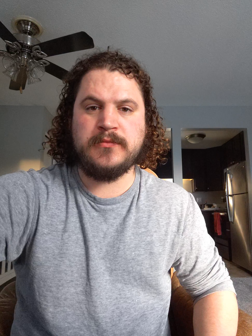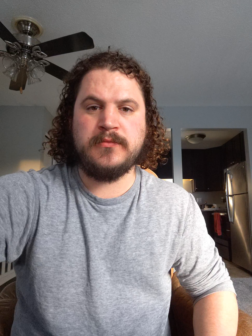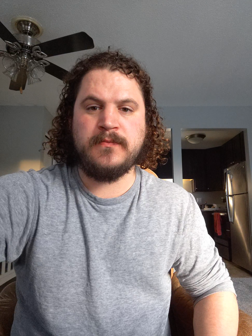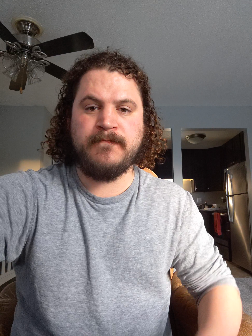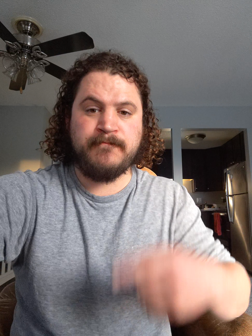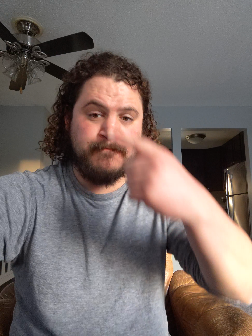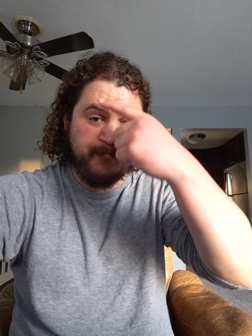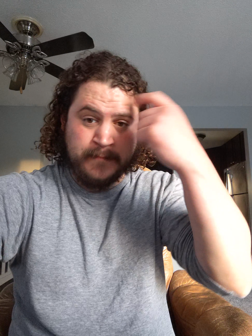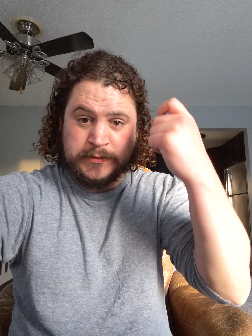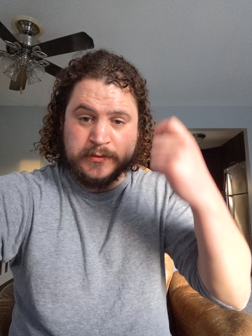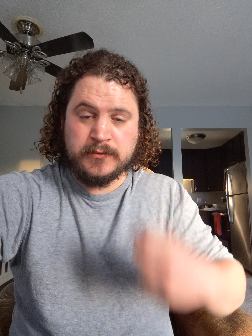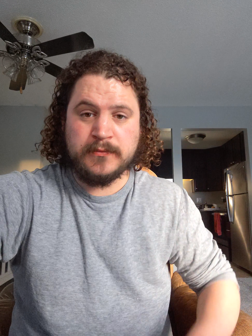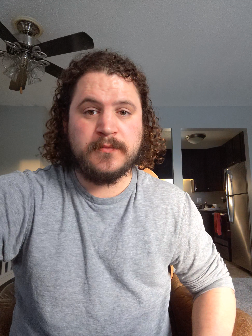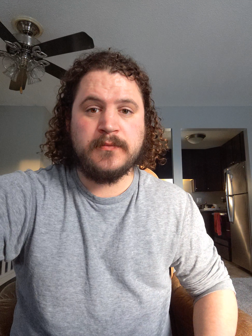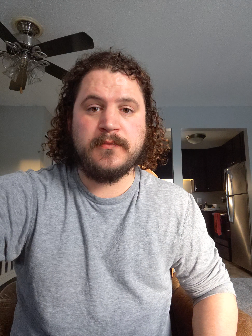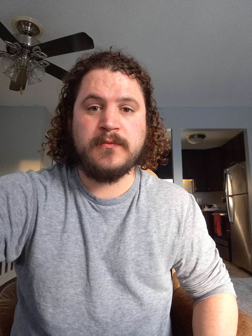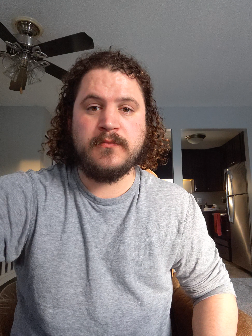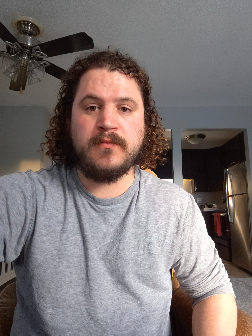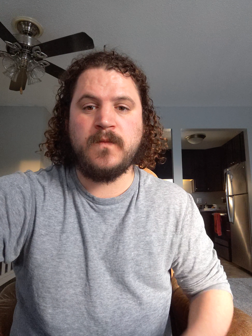because